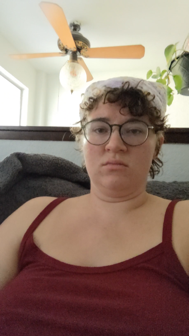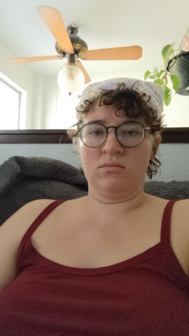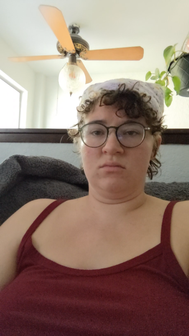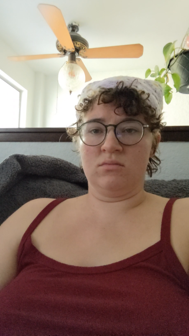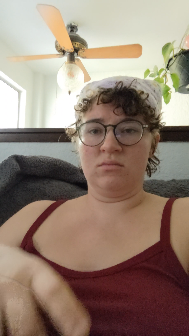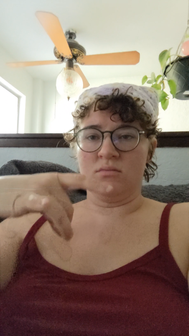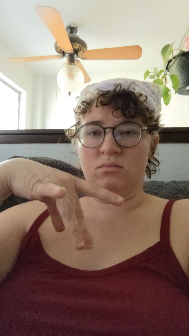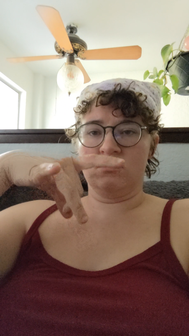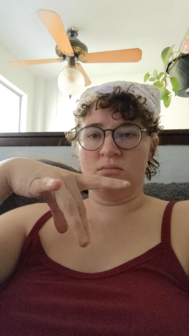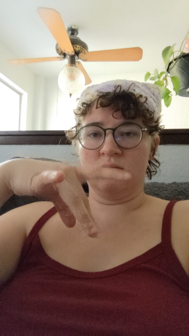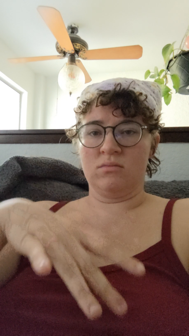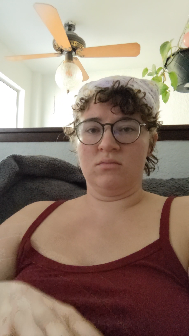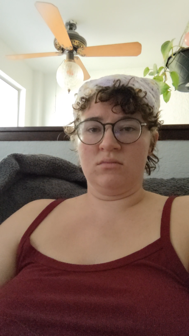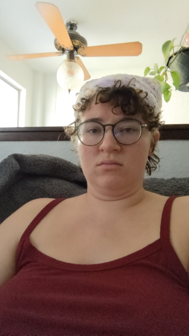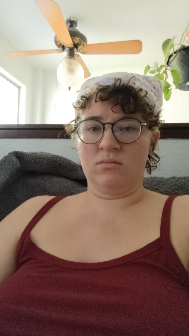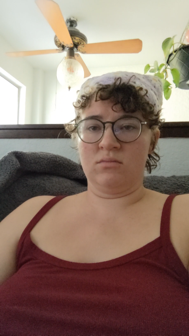pumpkin